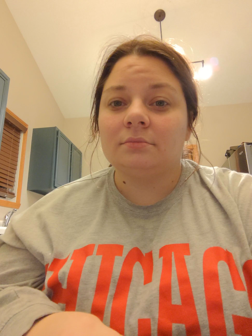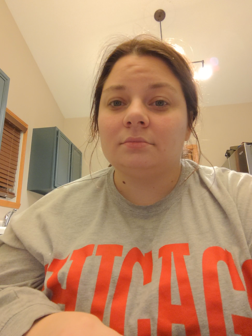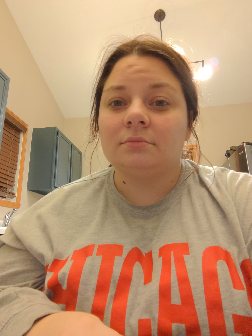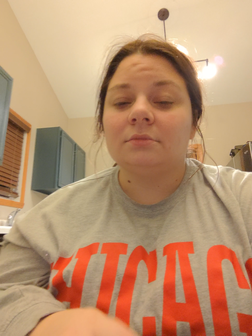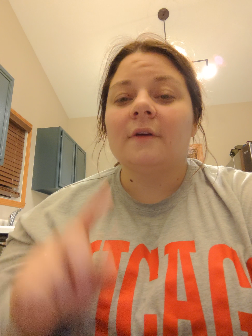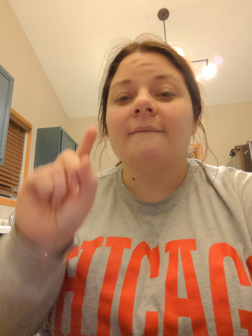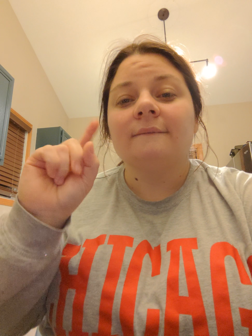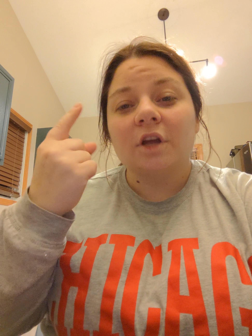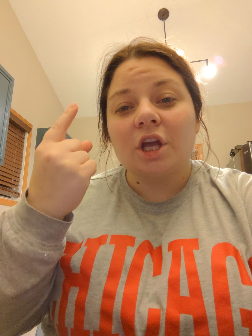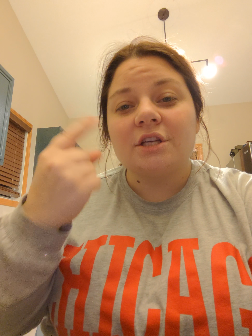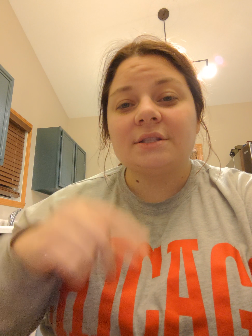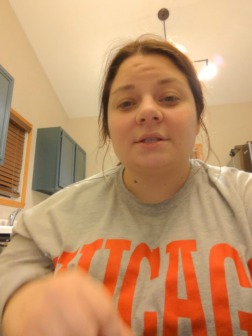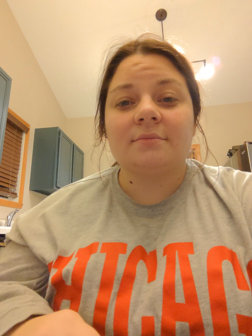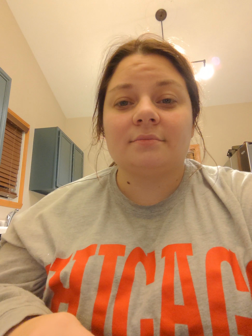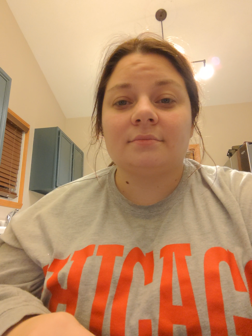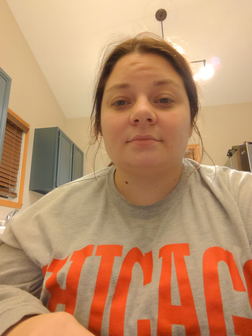first